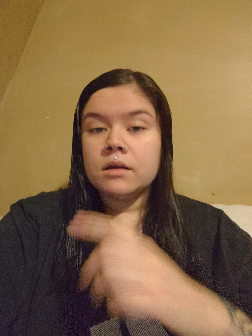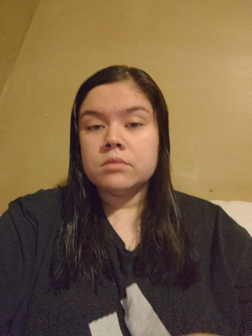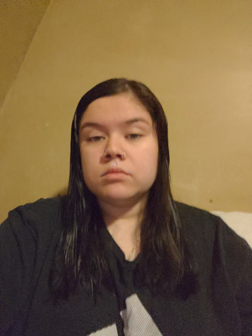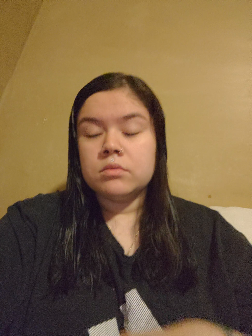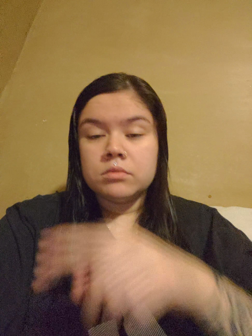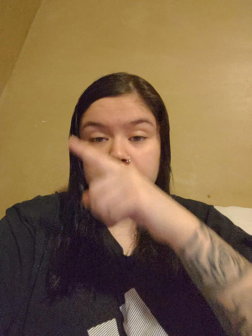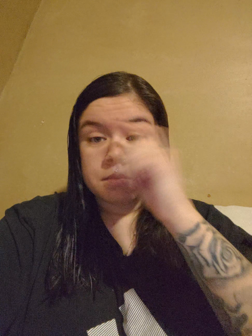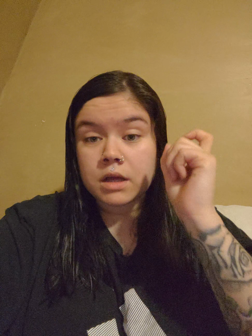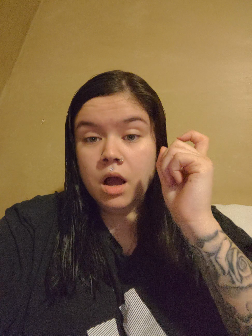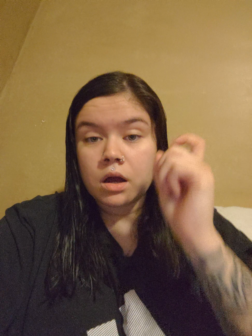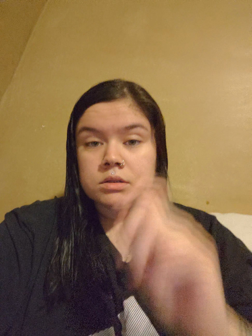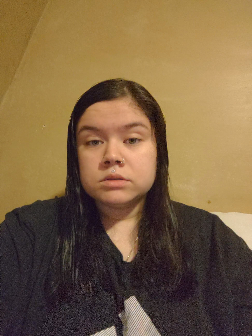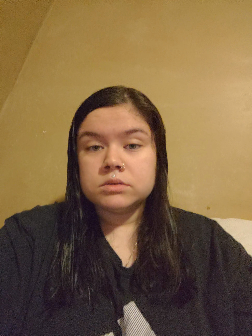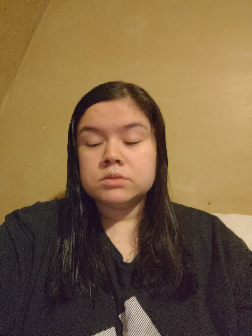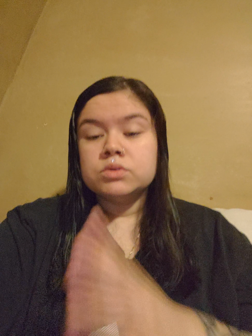because